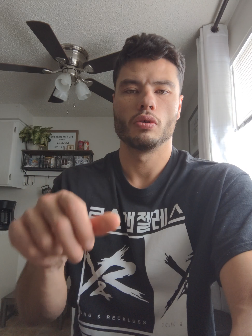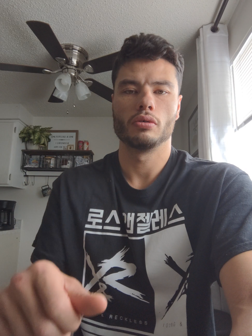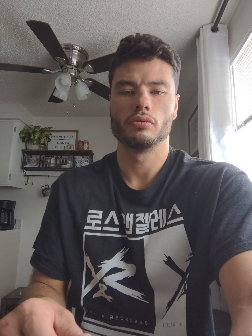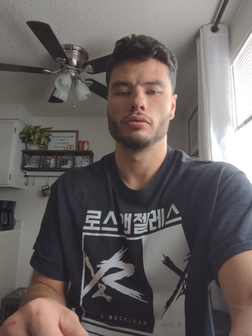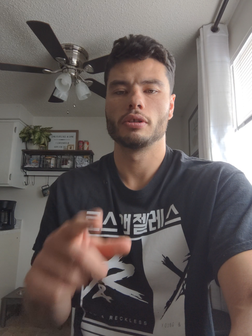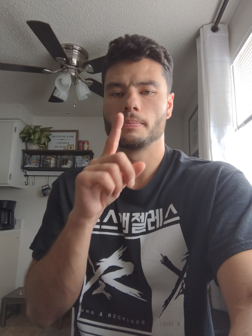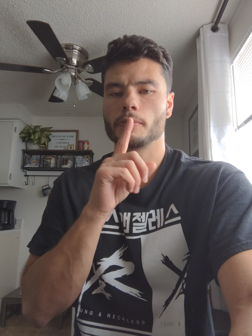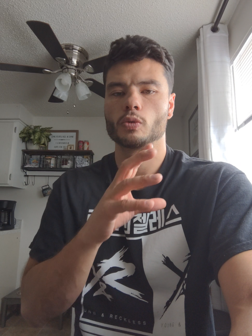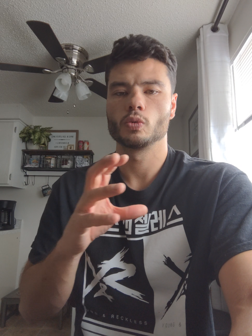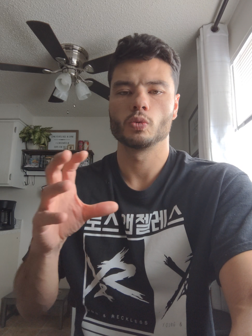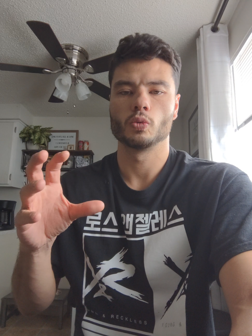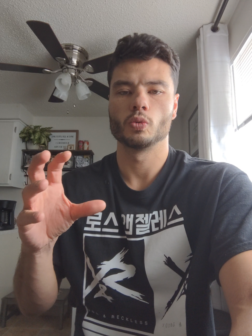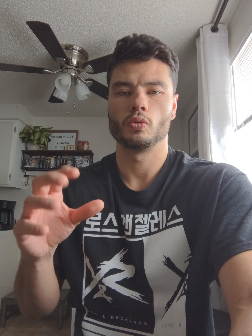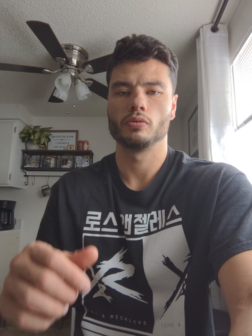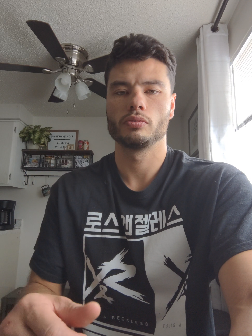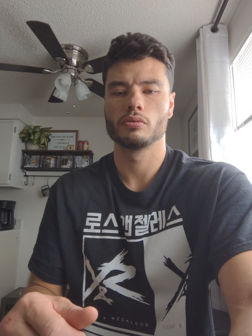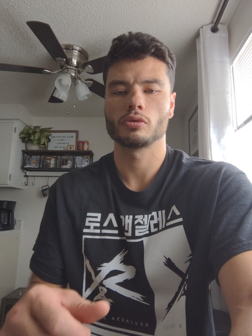balloon